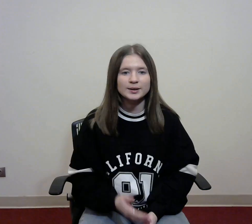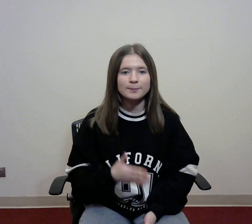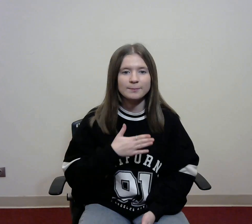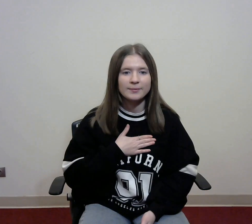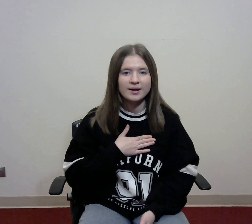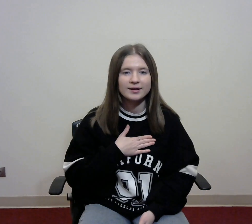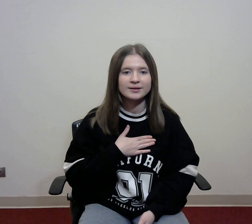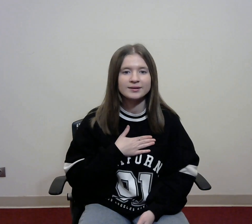mən